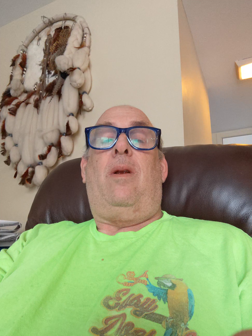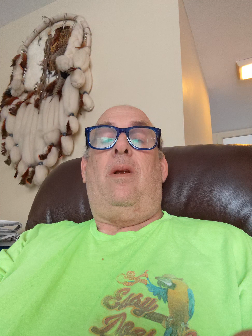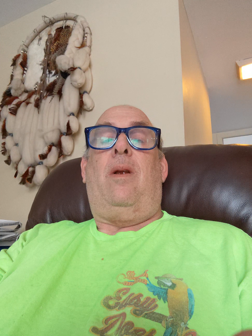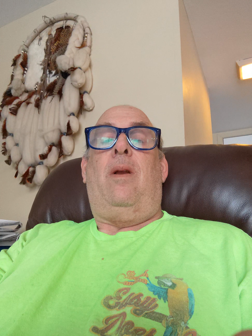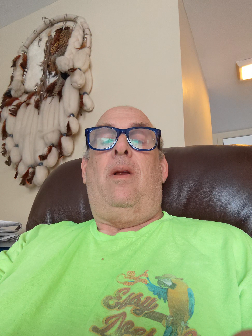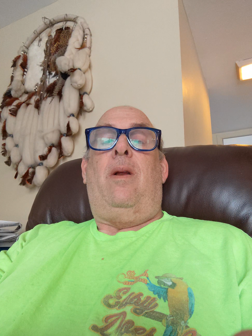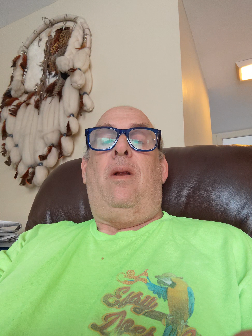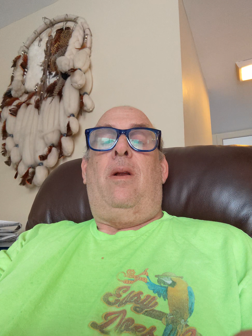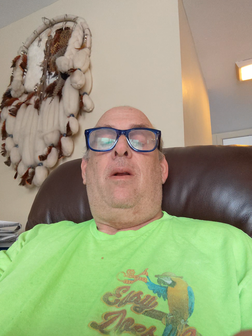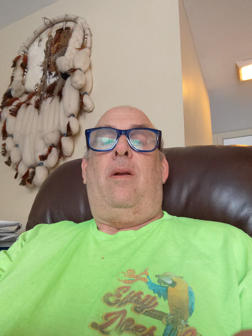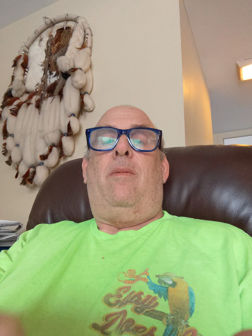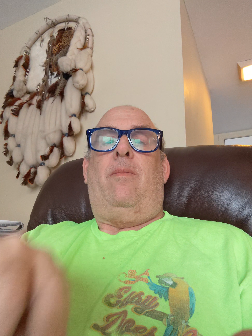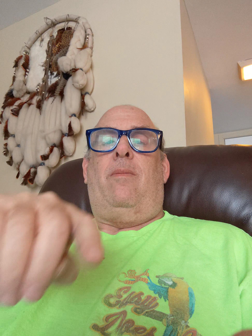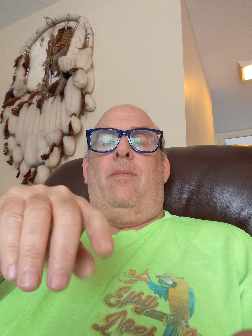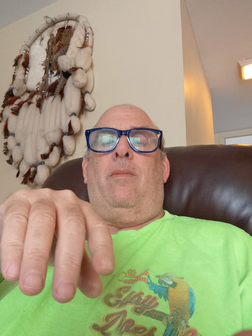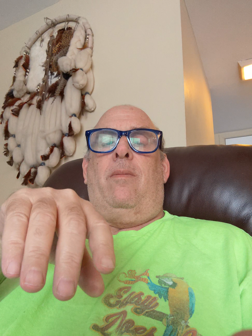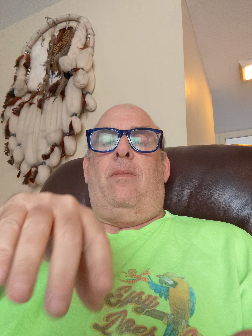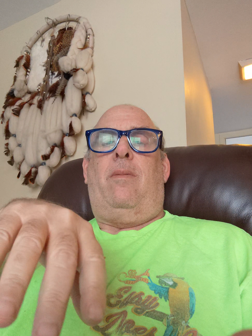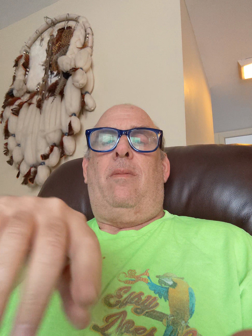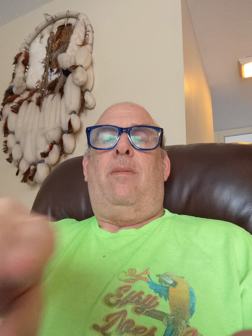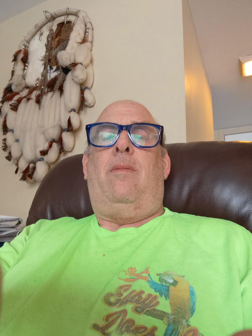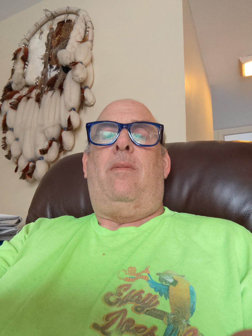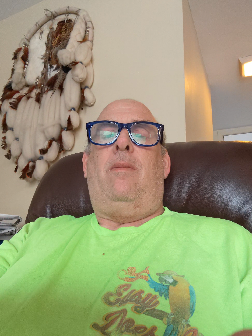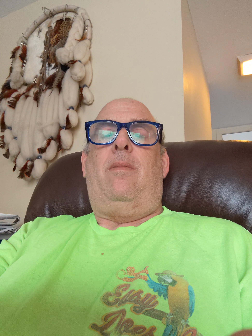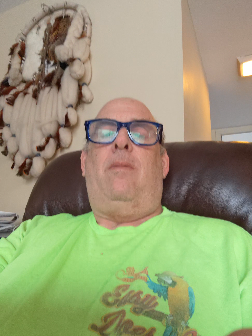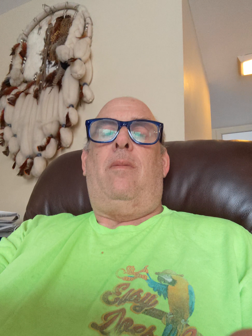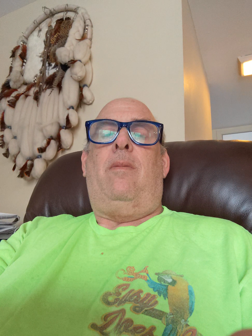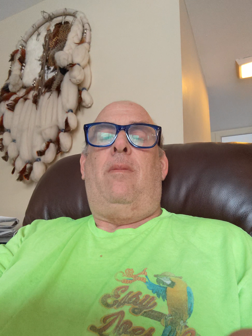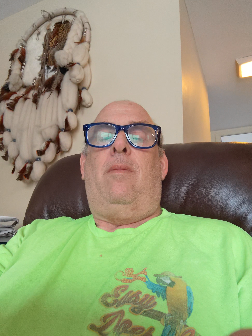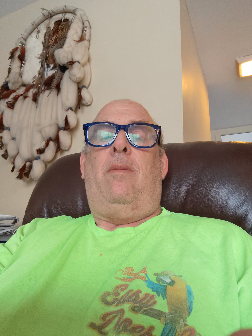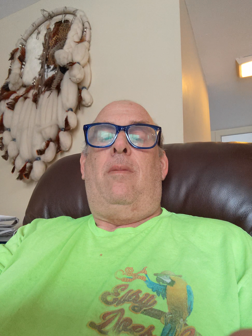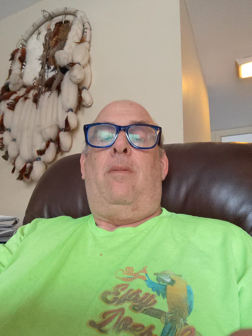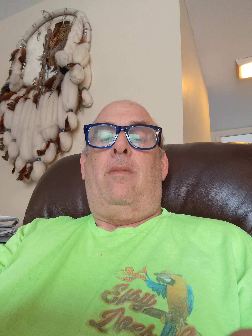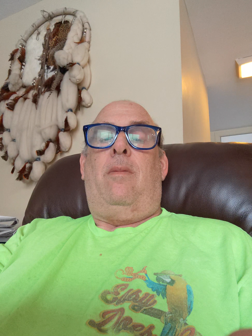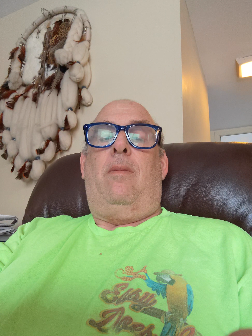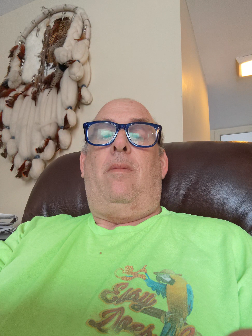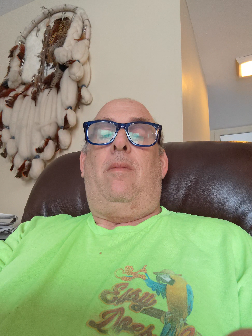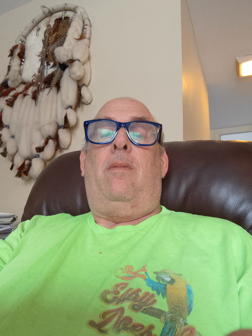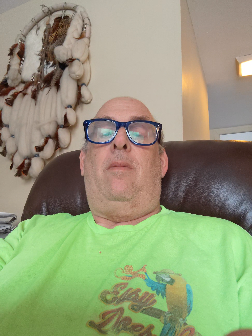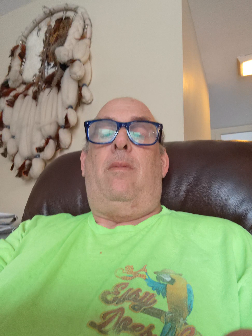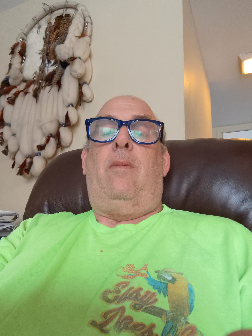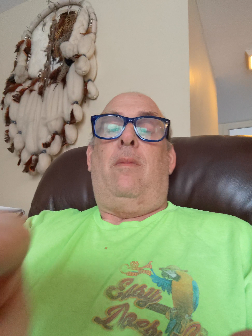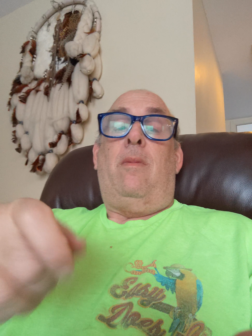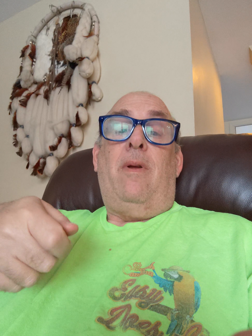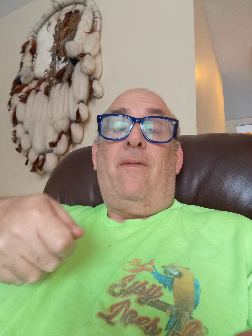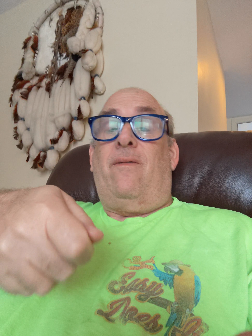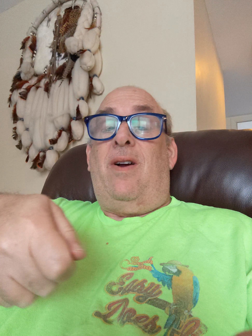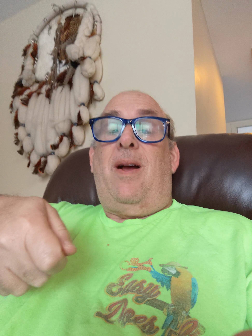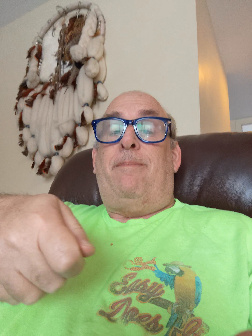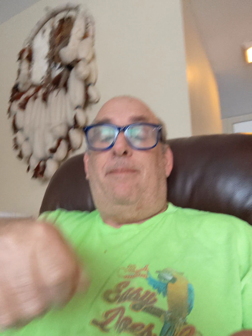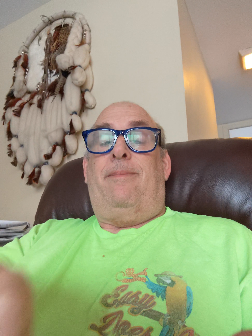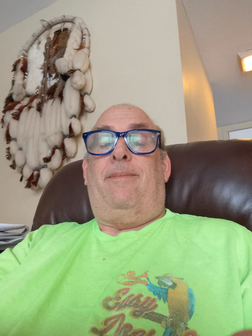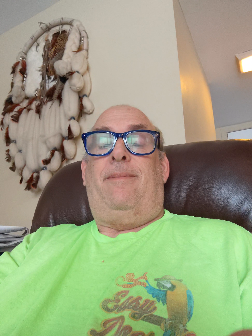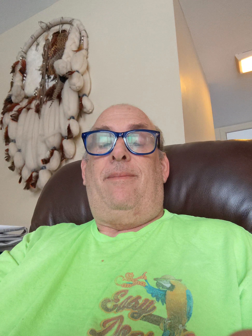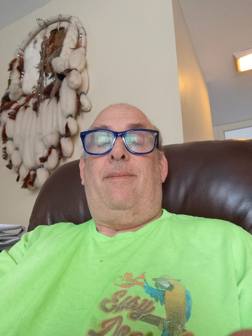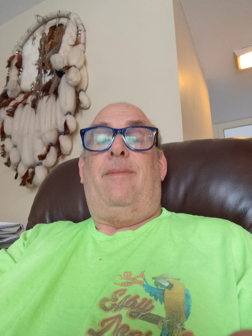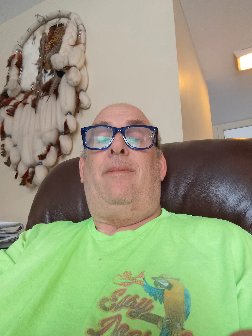vacuum